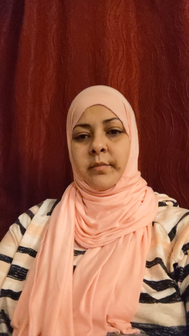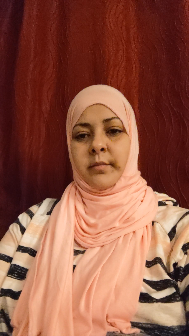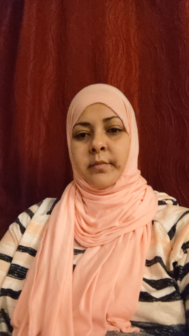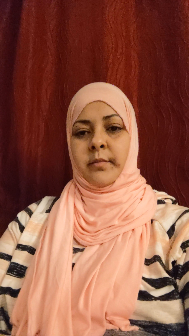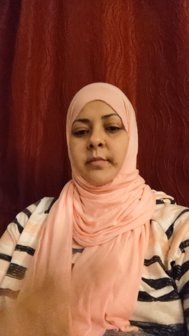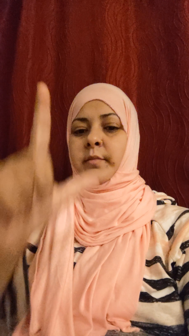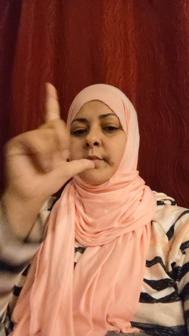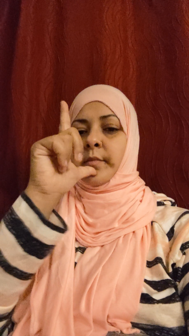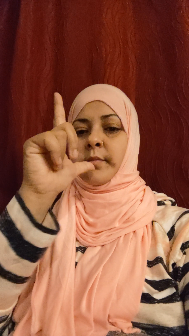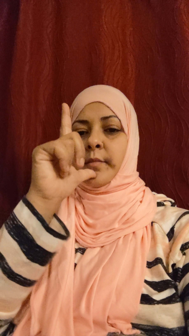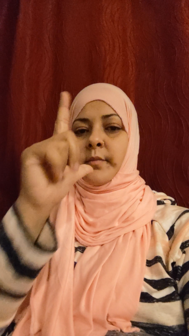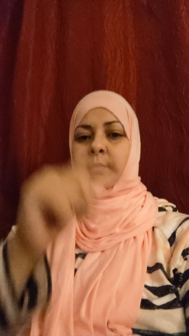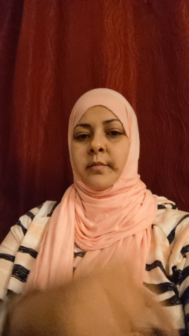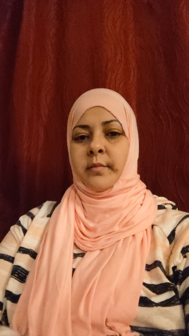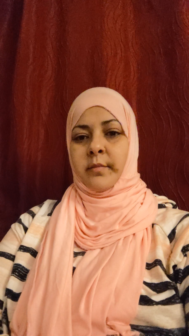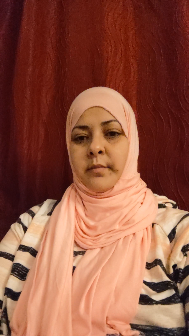lunch